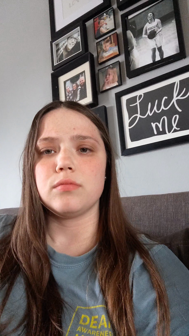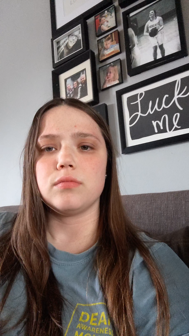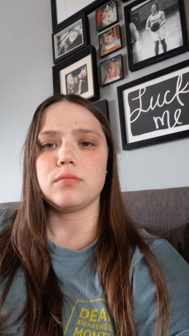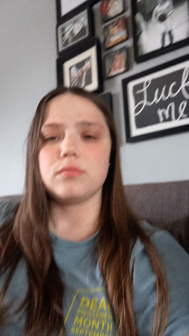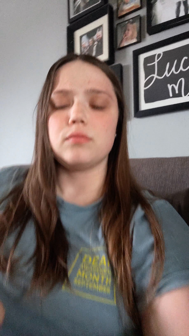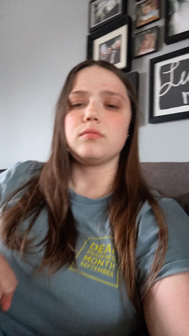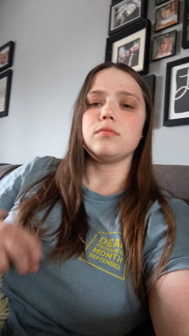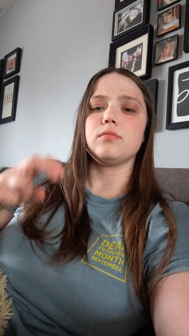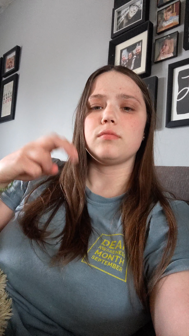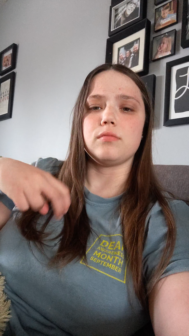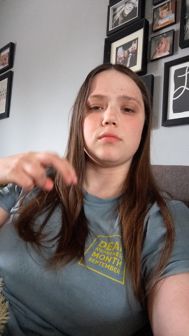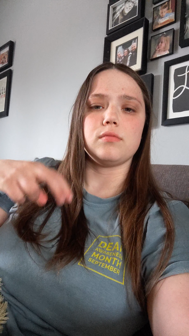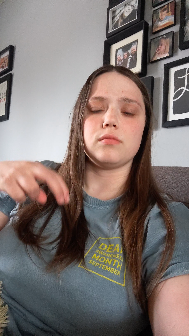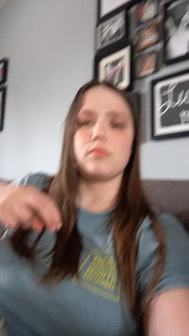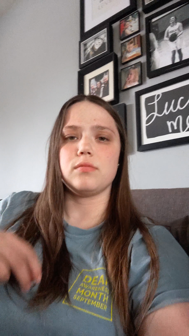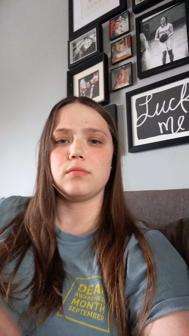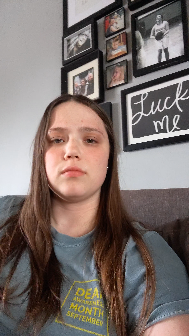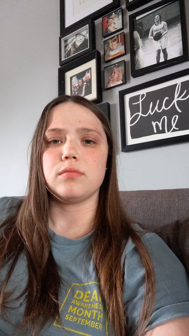potato